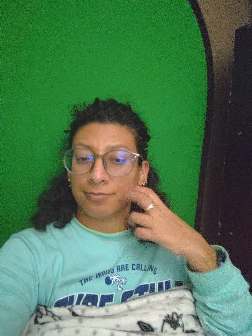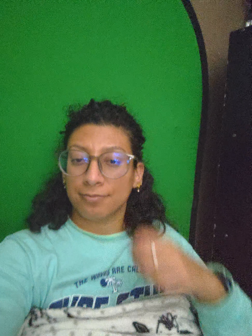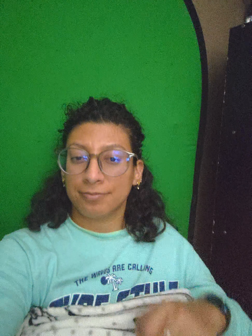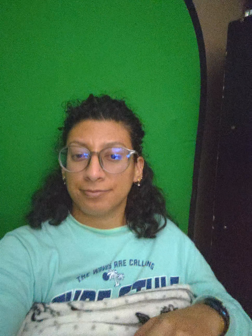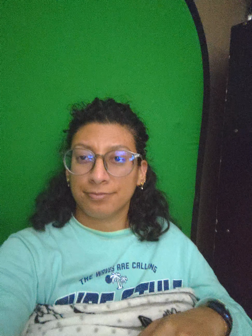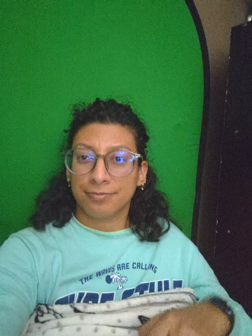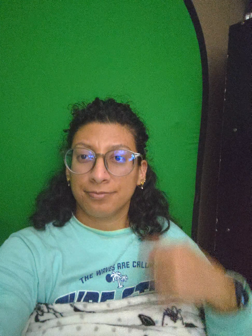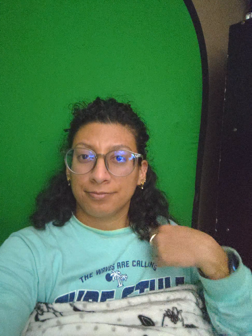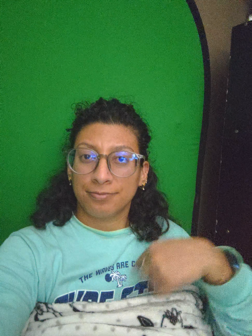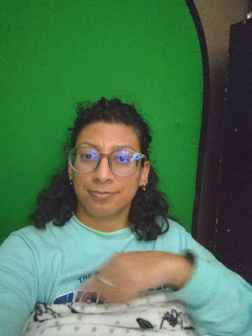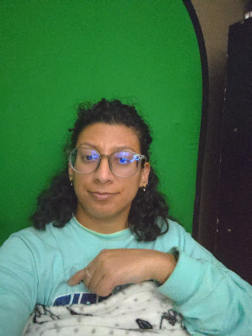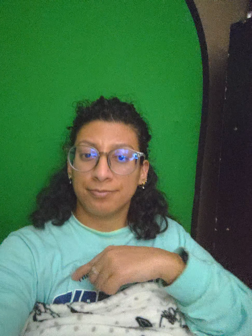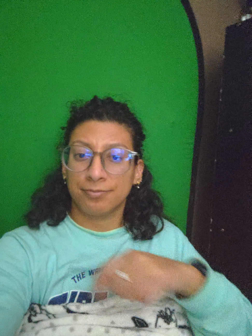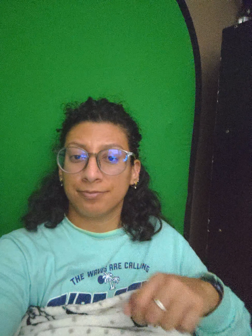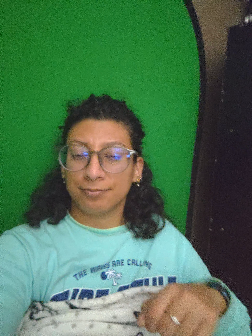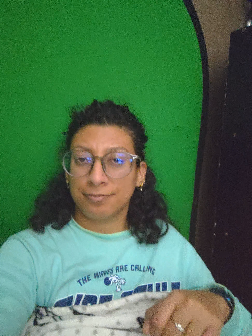we